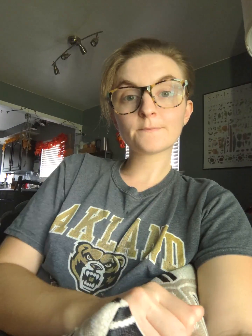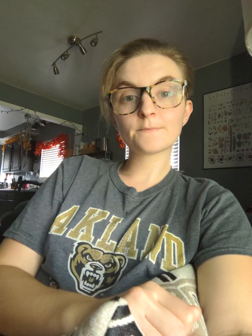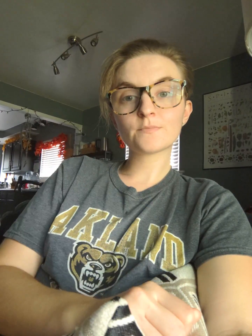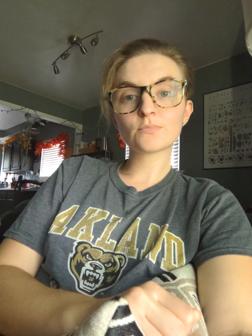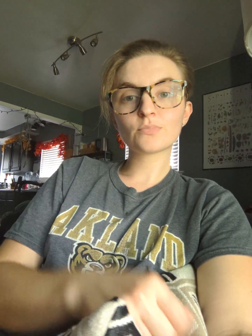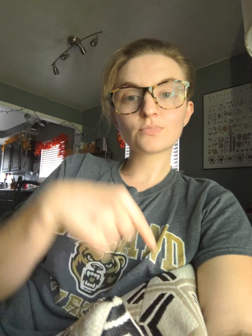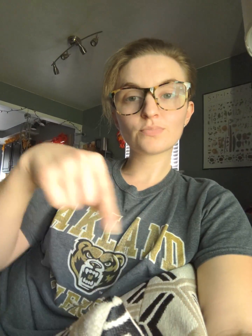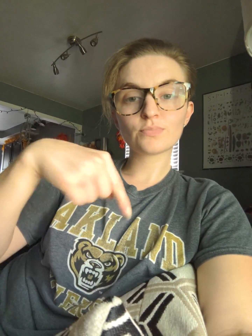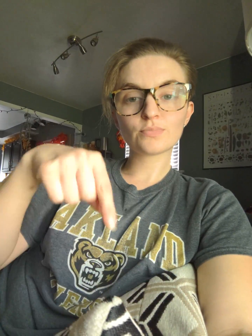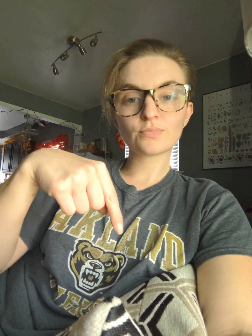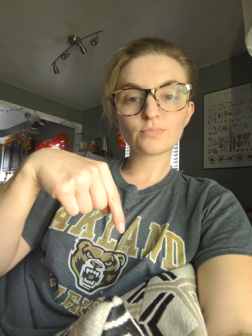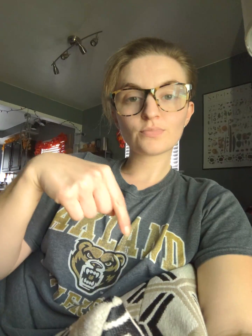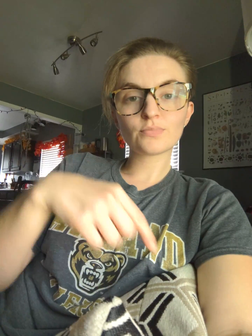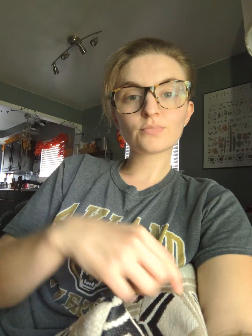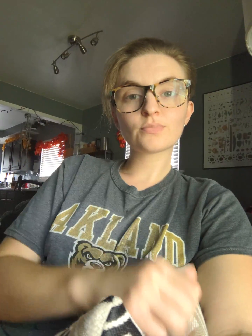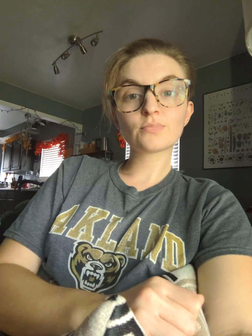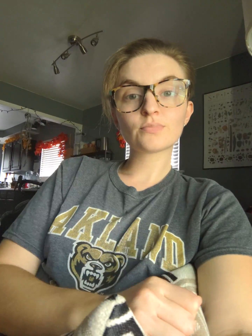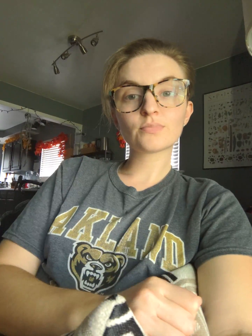flip-flop